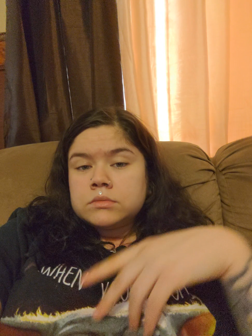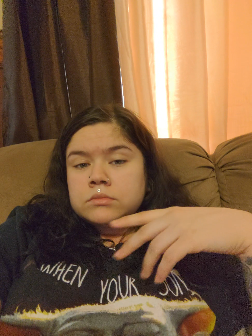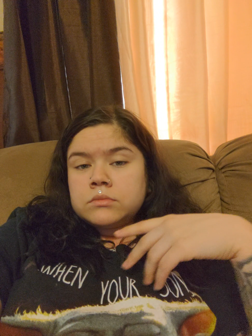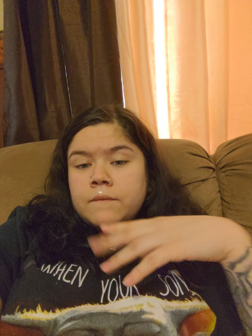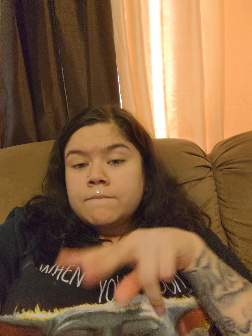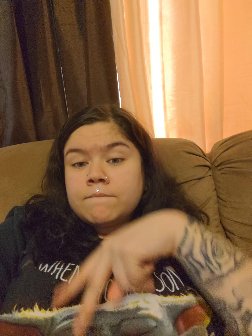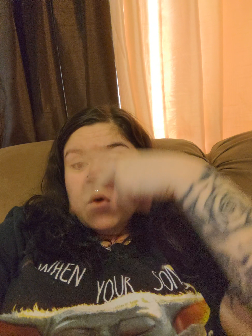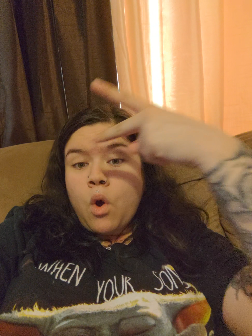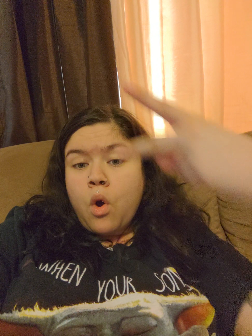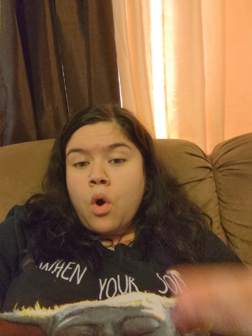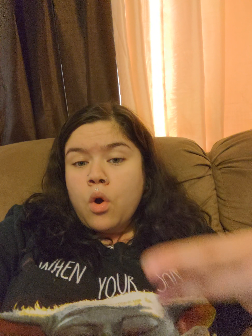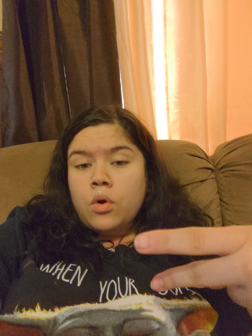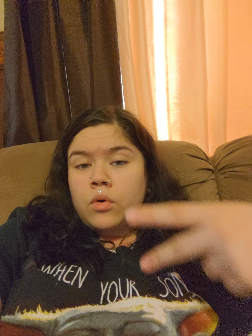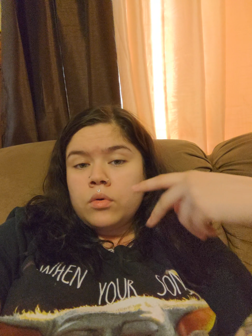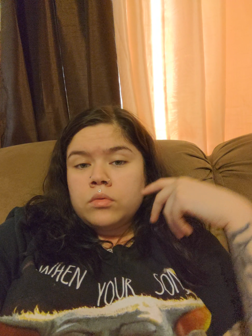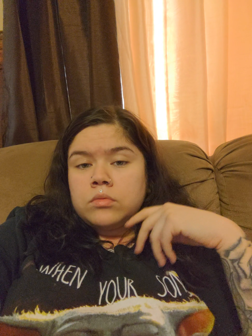fall